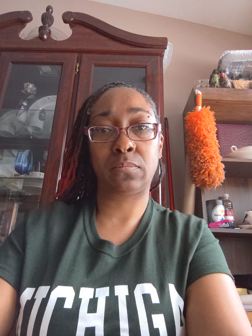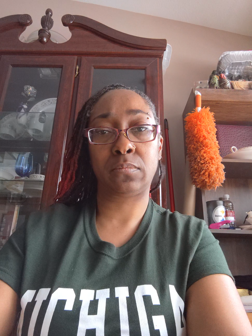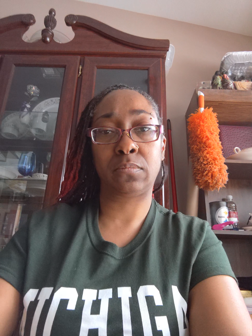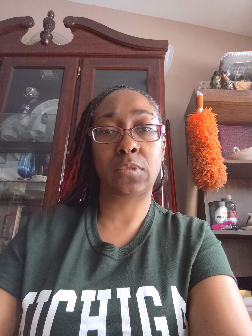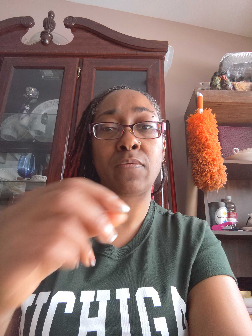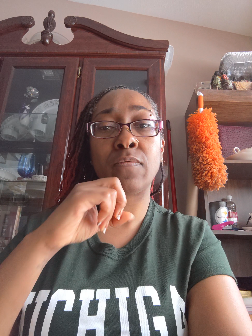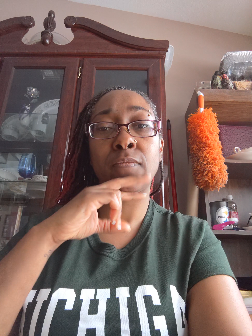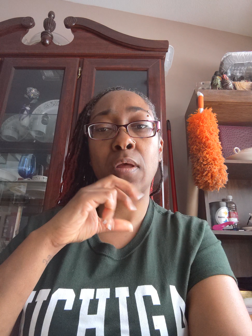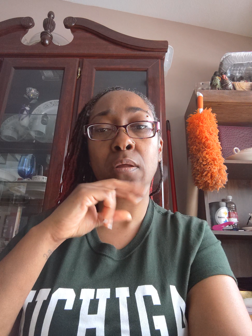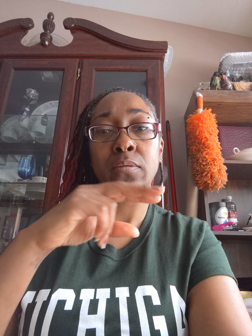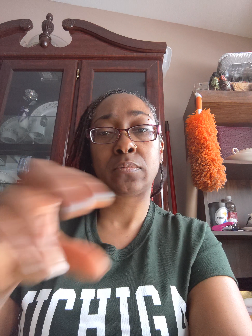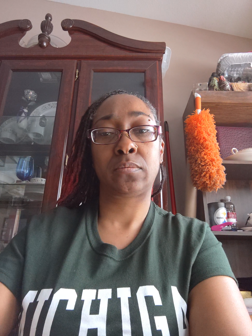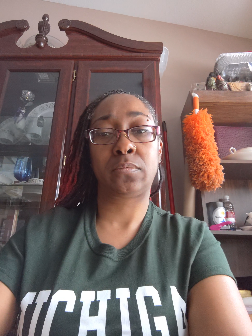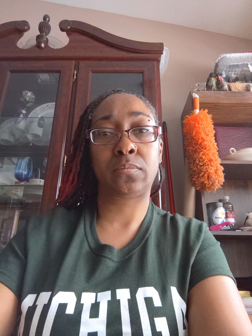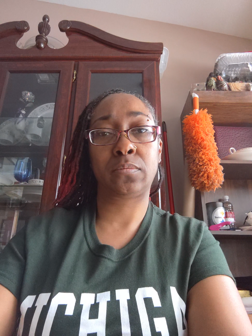frog